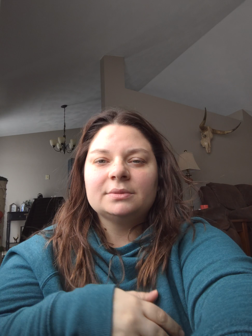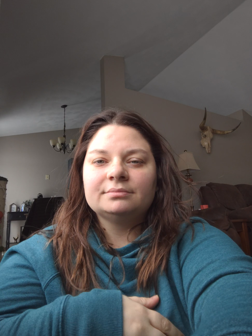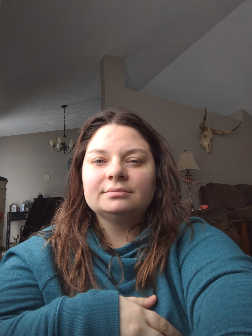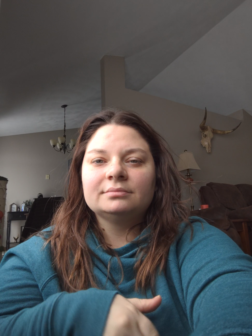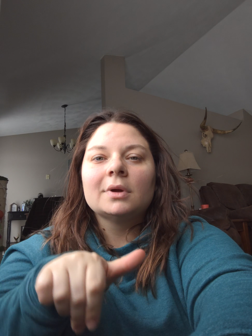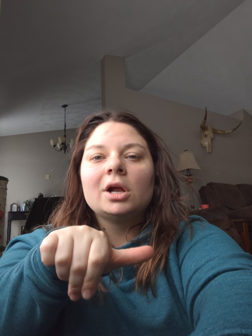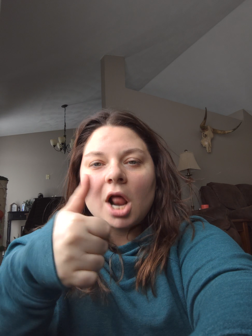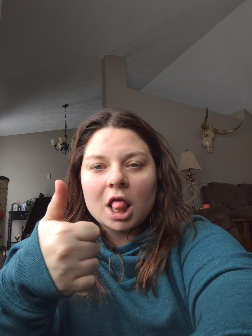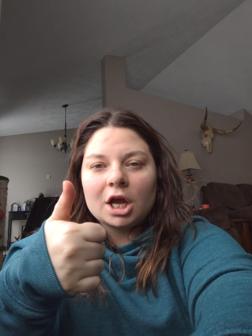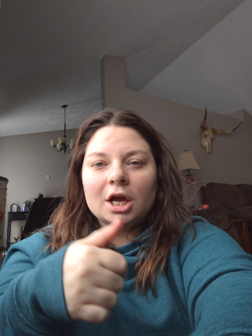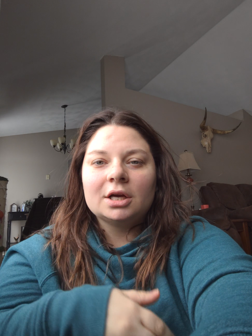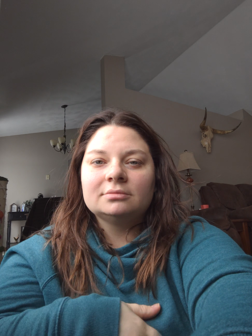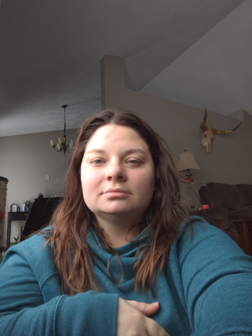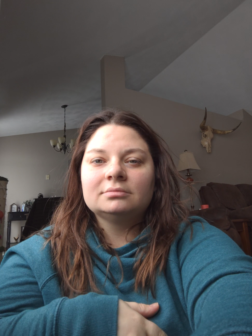another